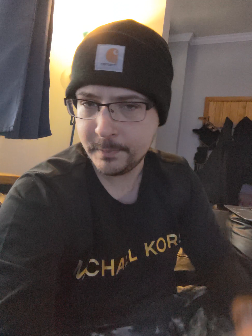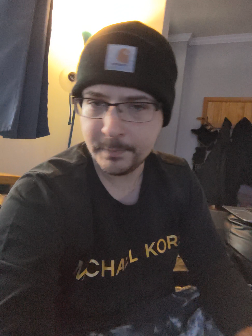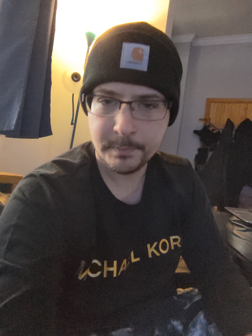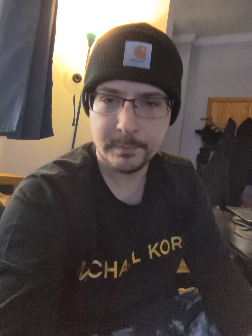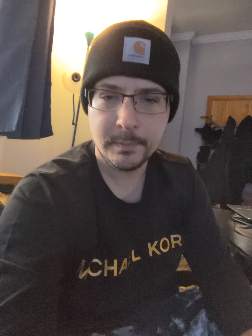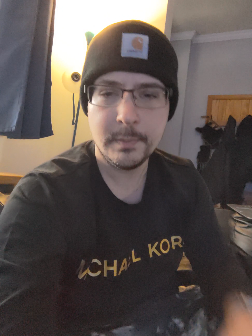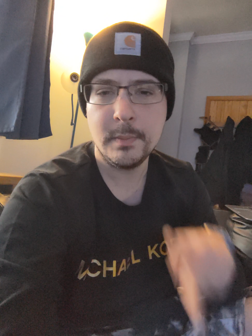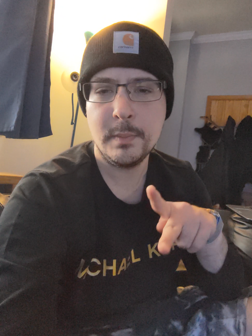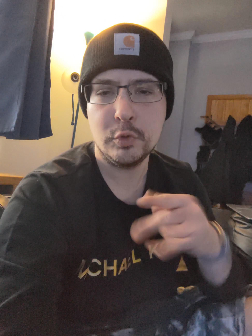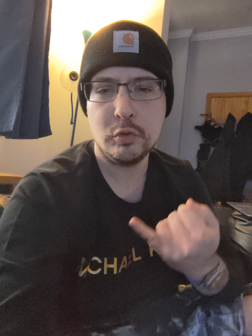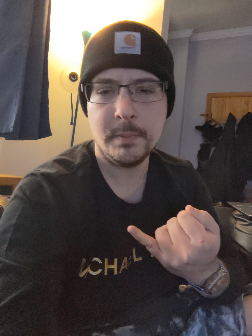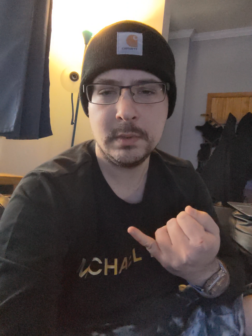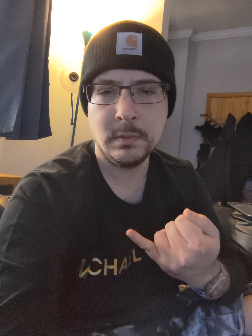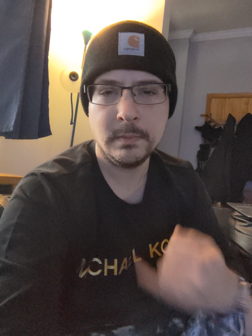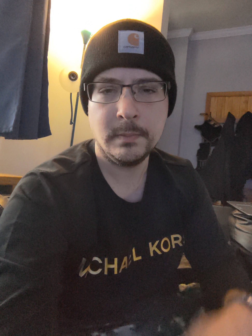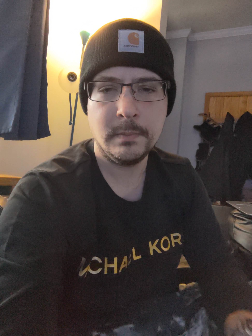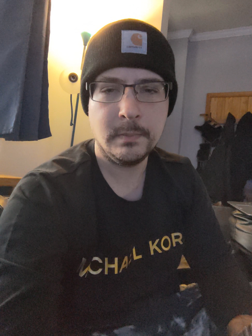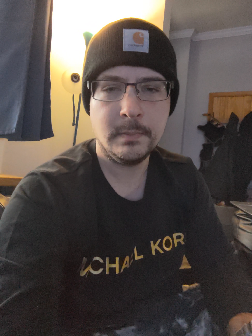pajamas